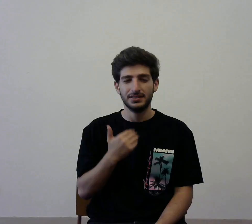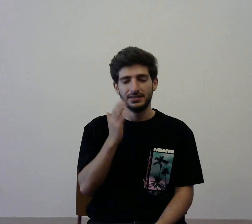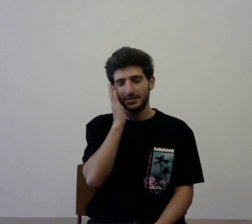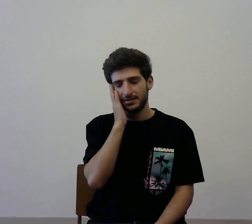yatmaq